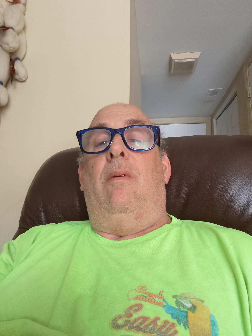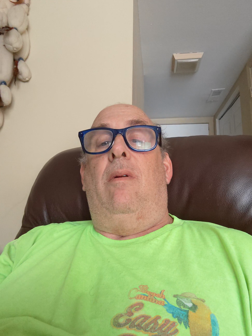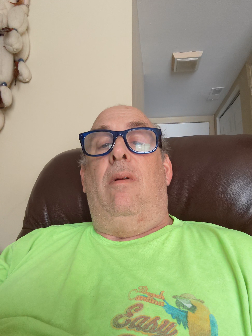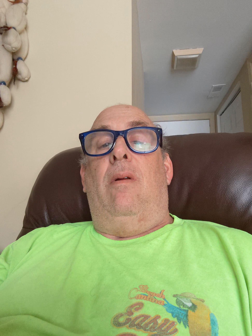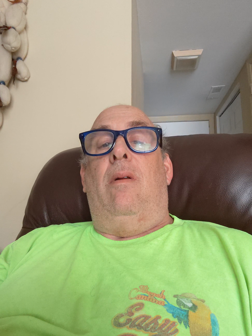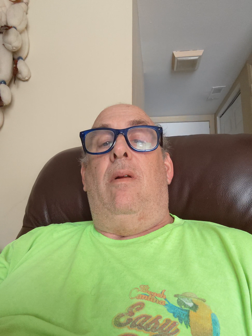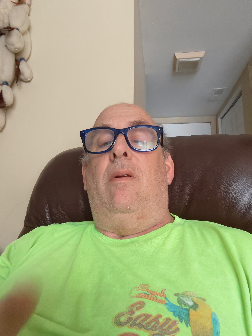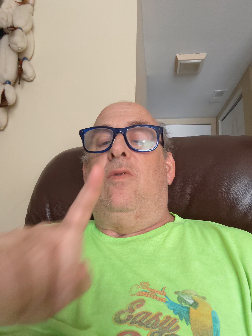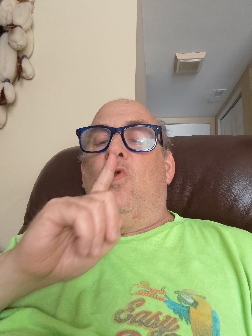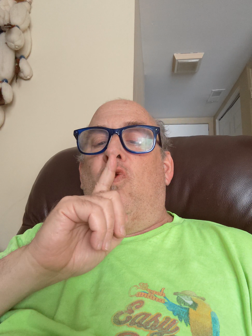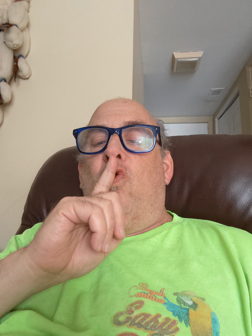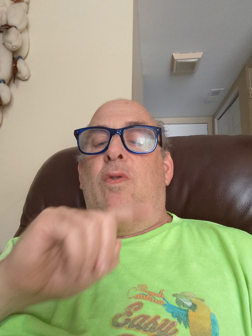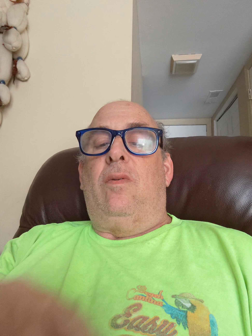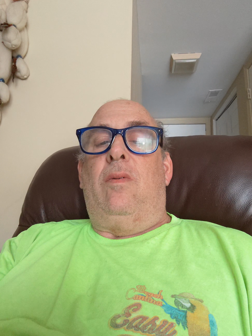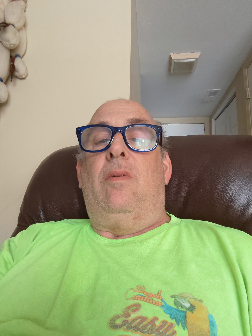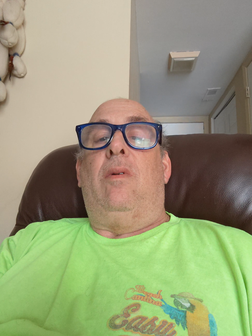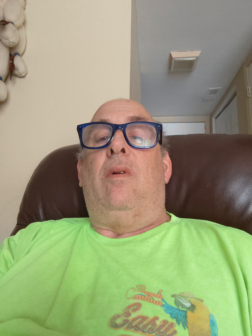shhh